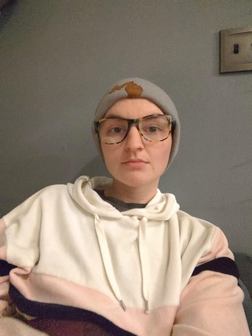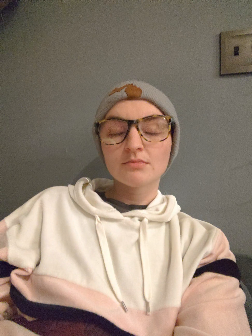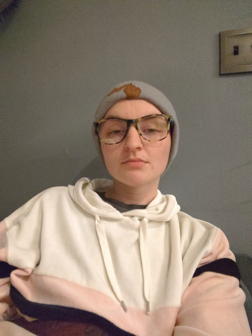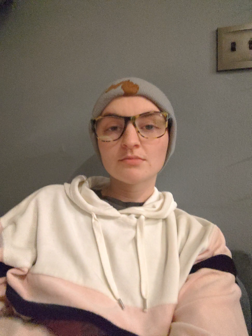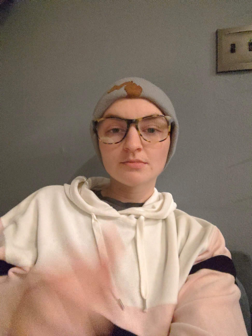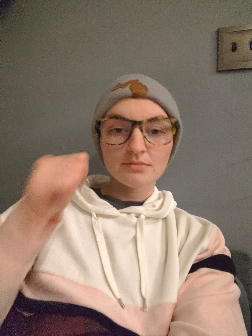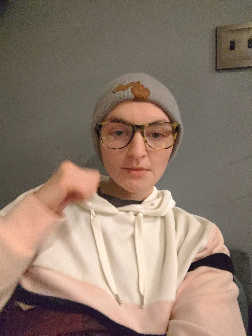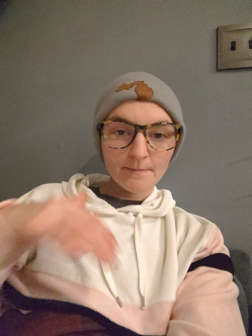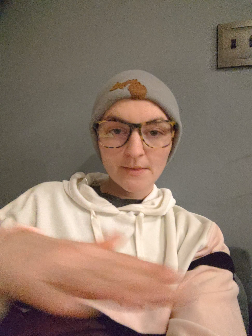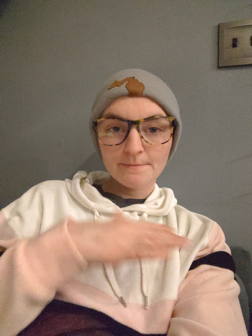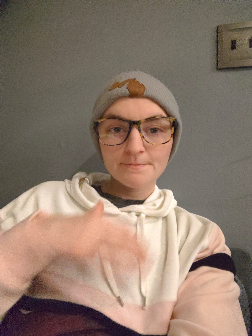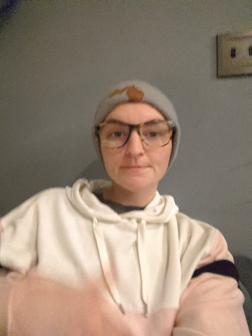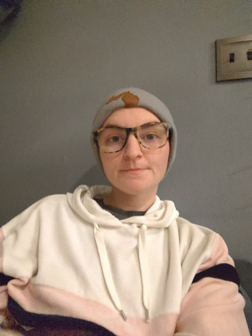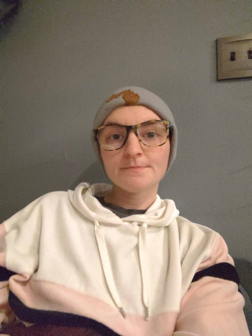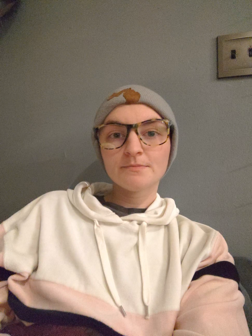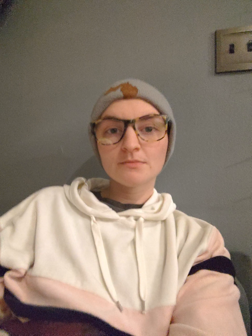backyard